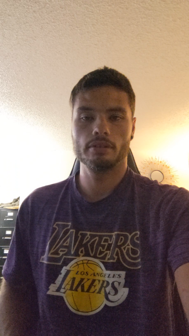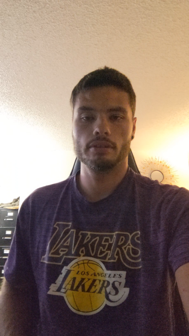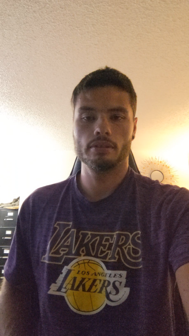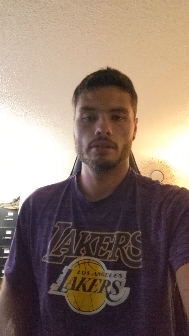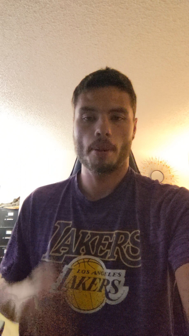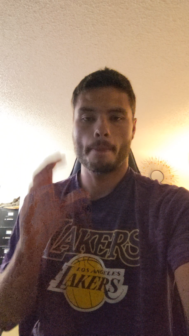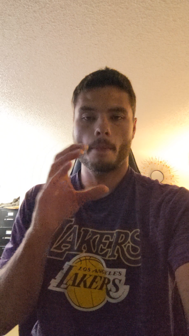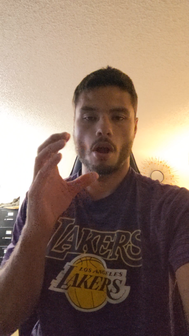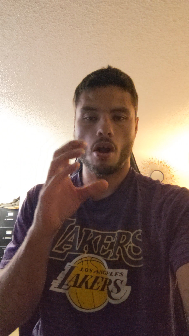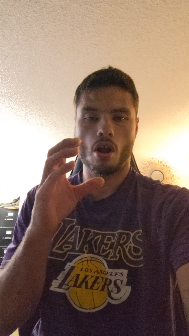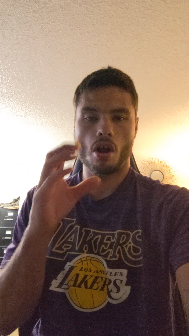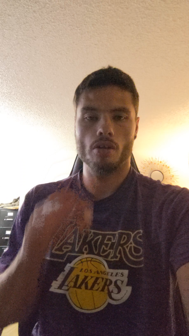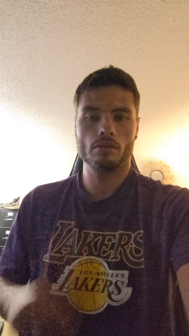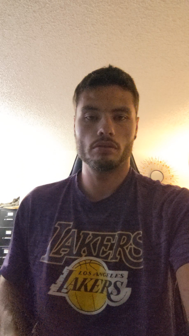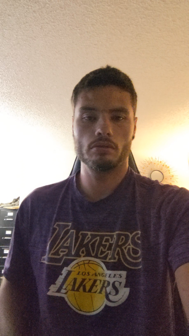ball